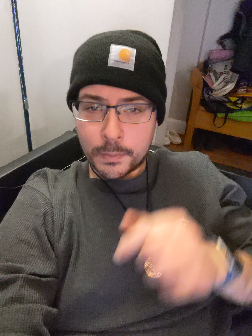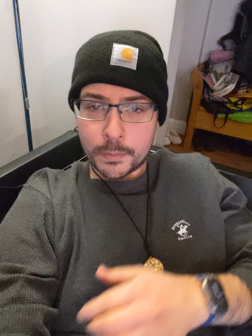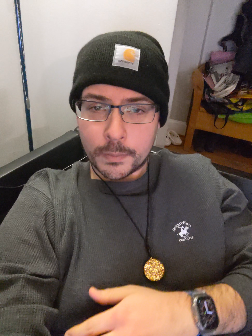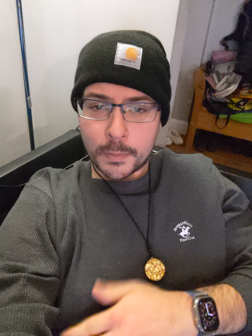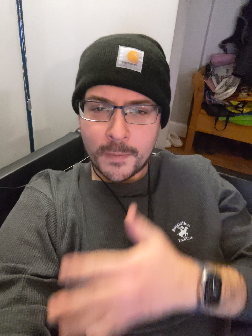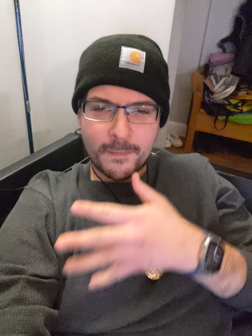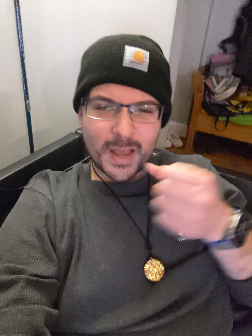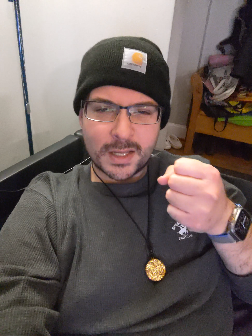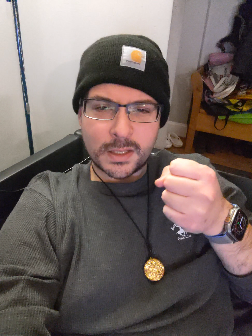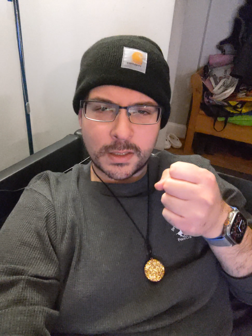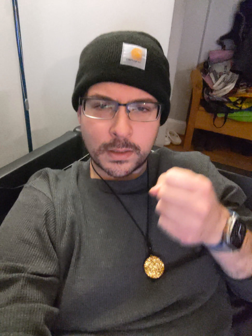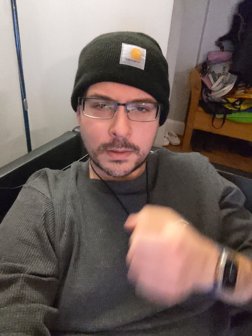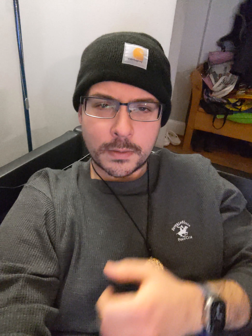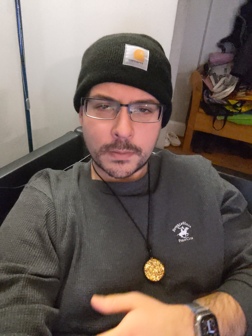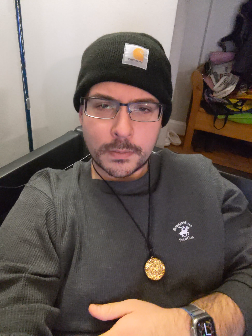fast